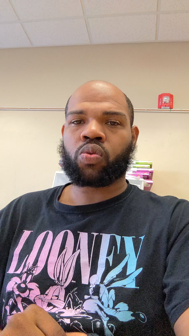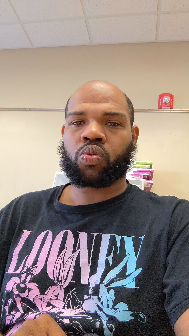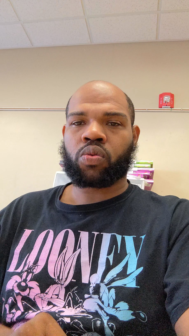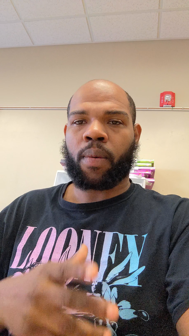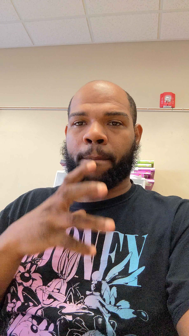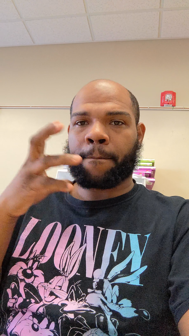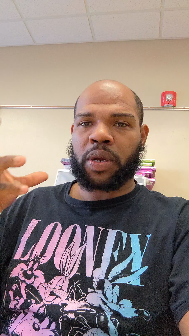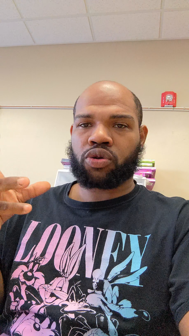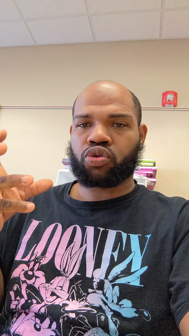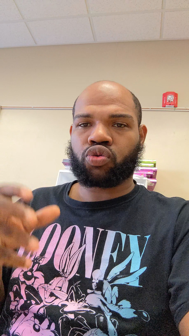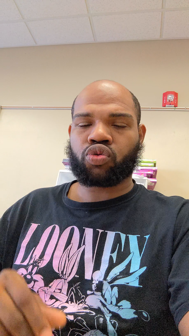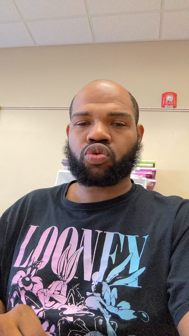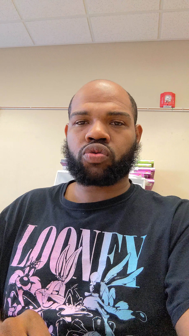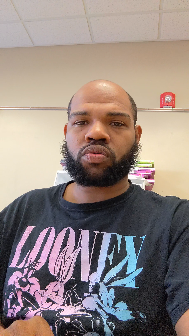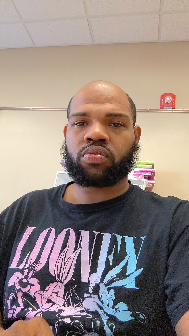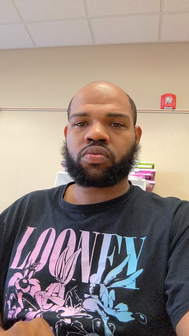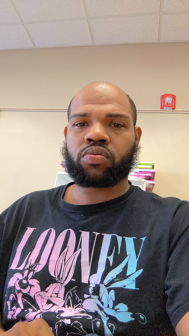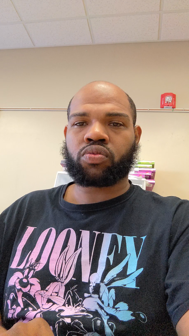much